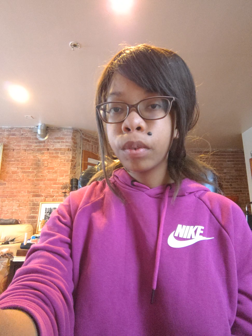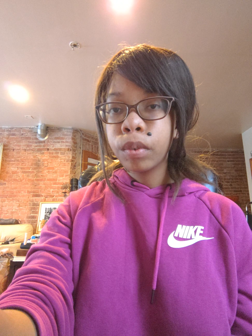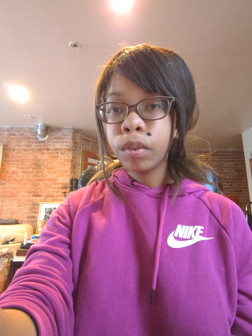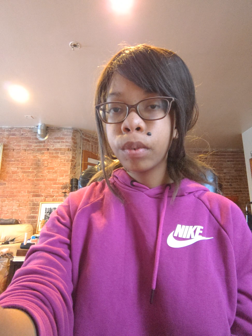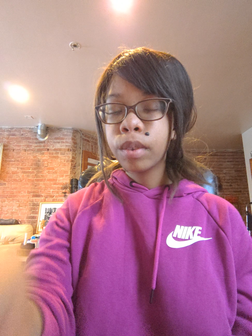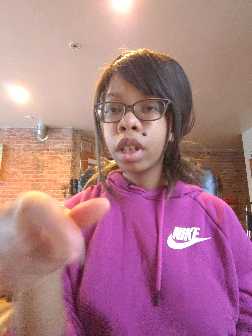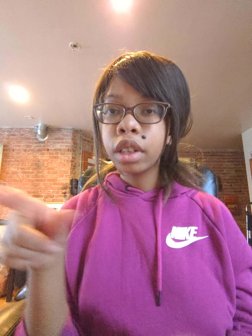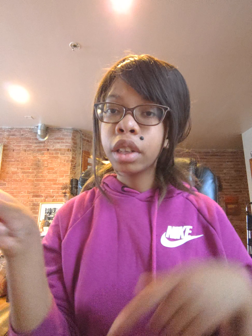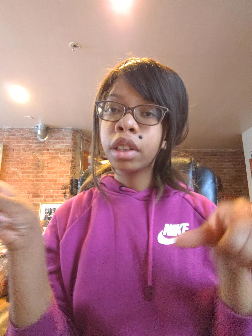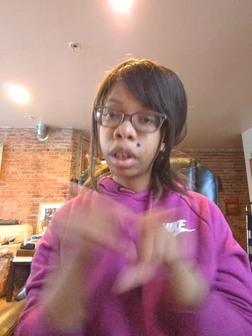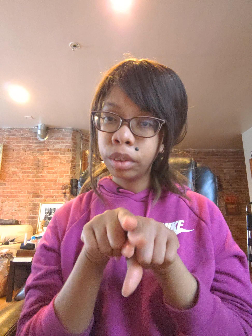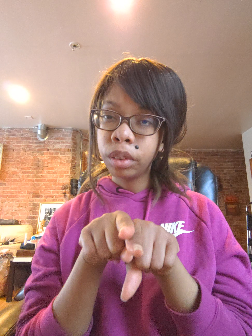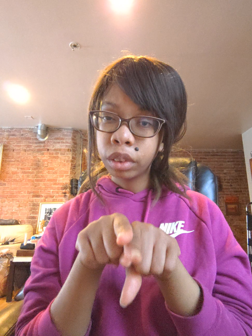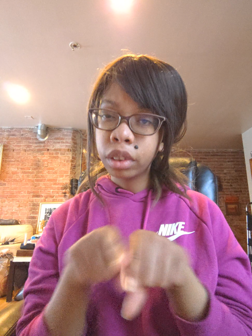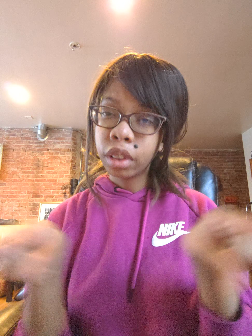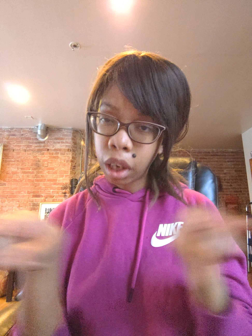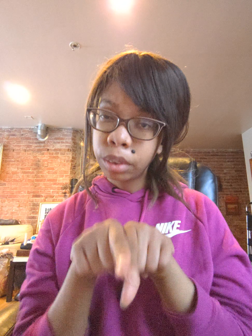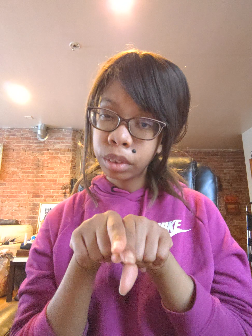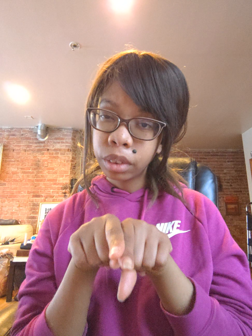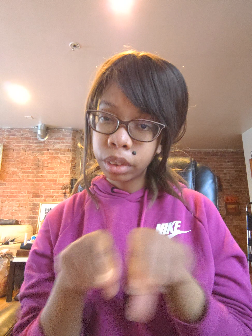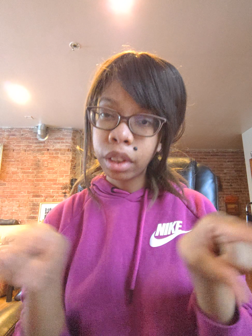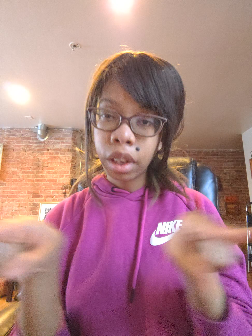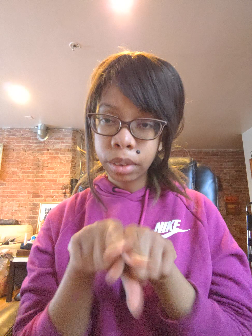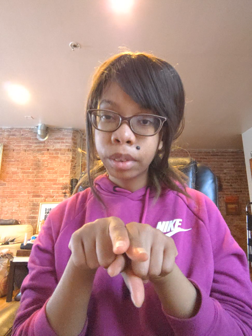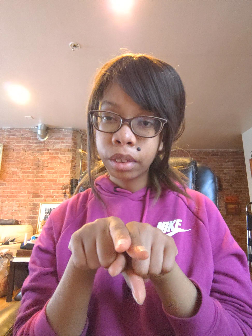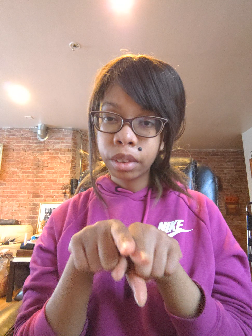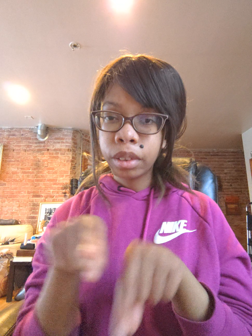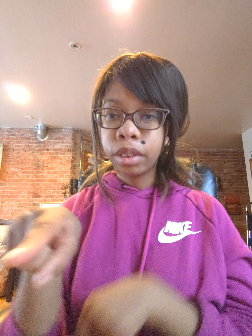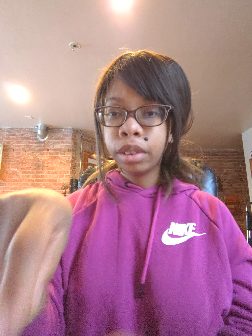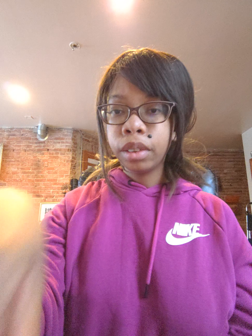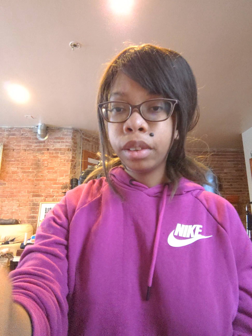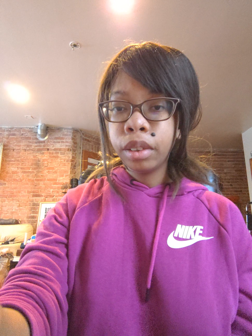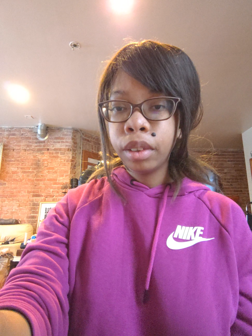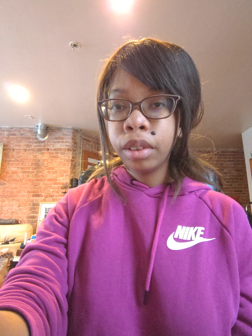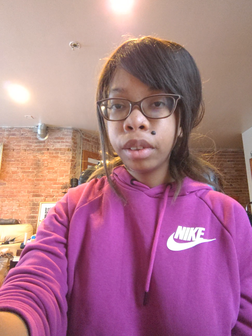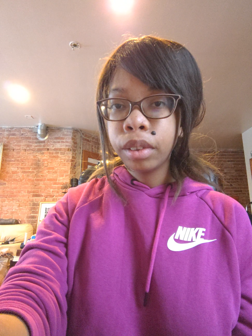same